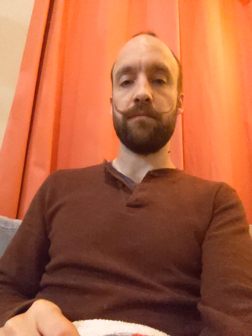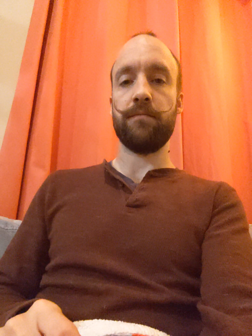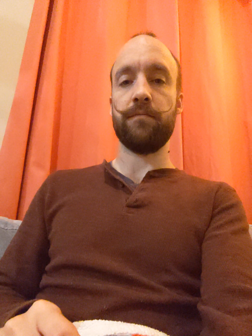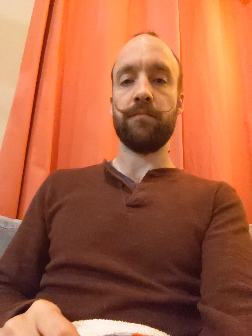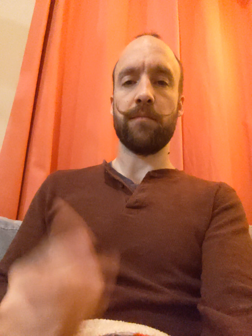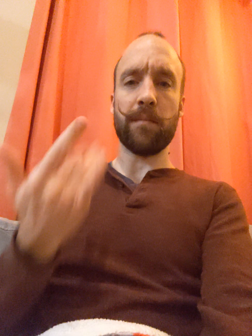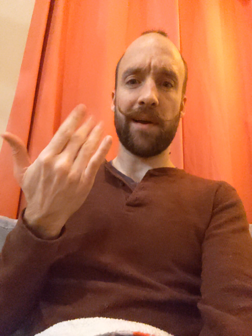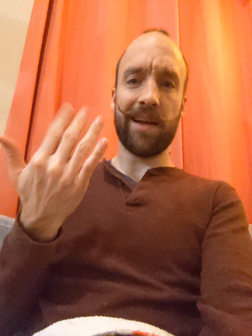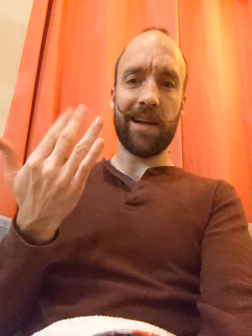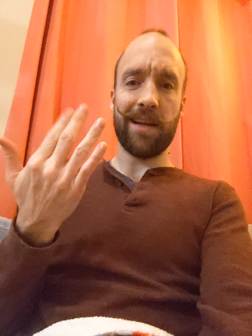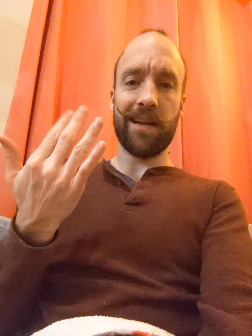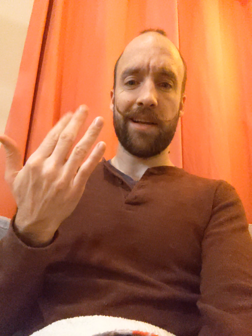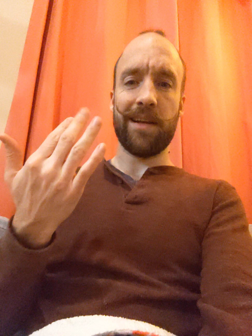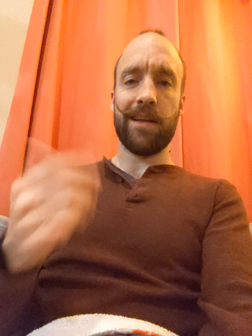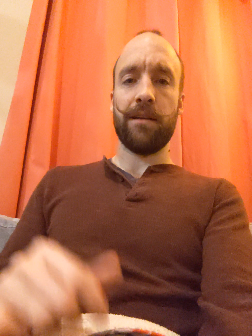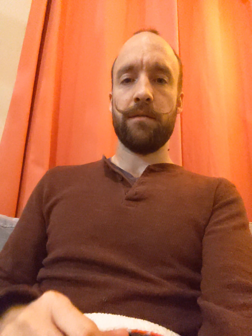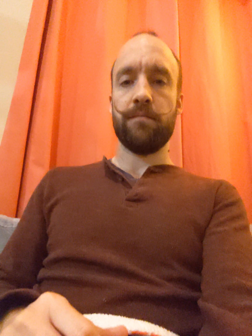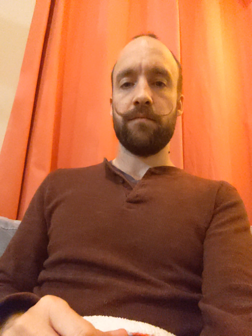wait